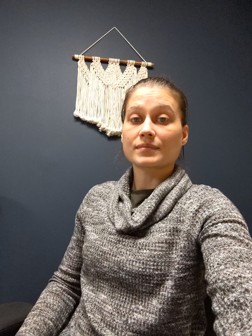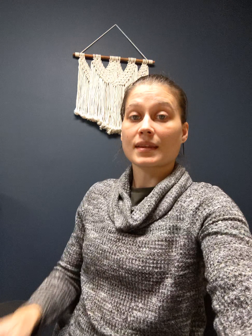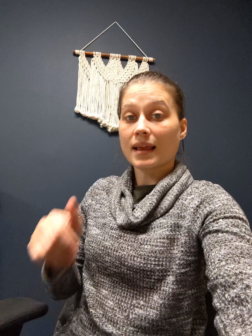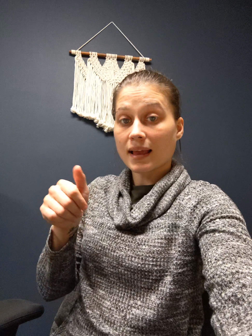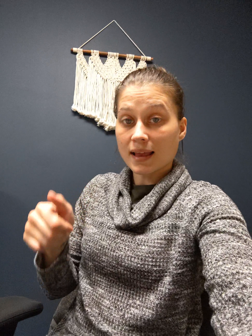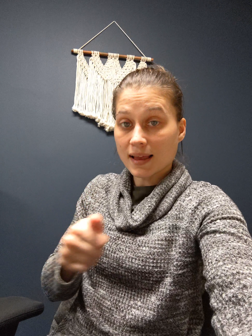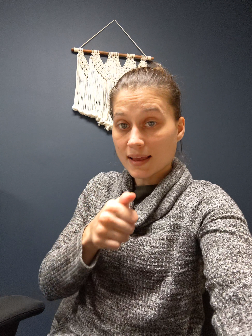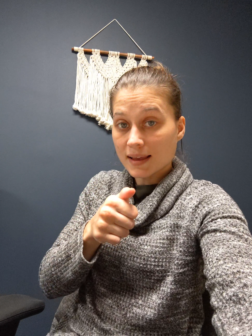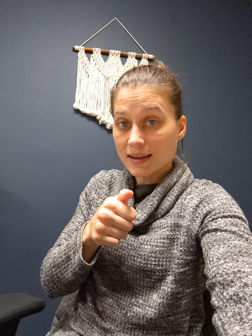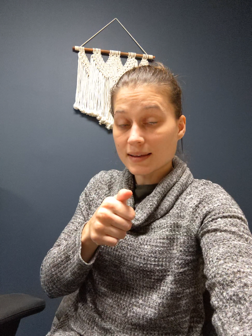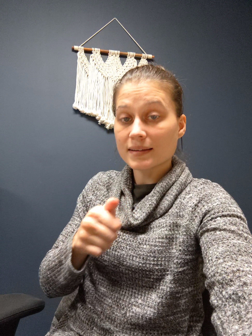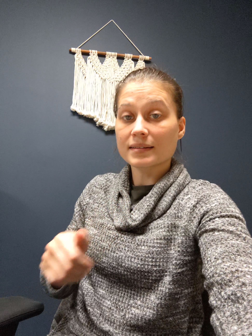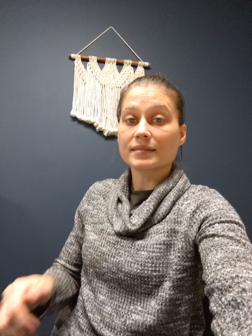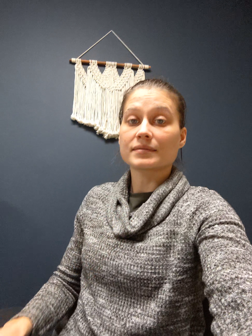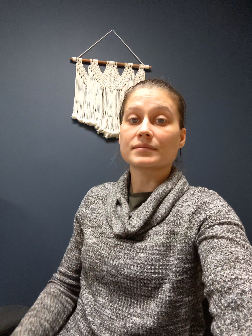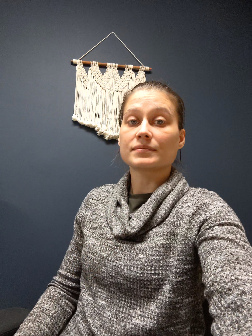hide